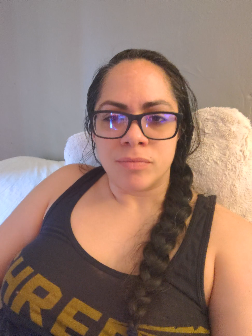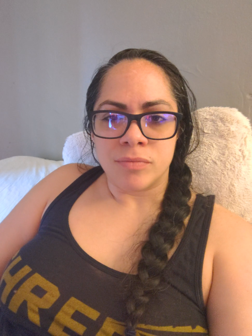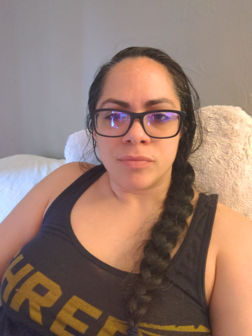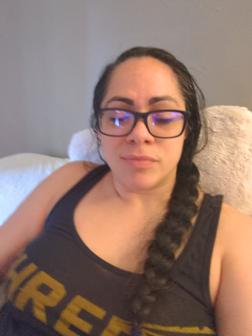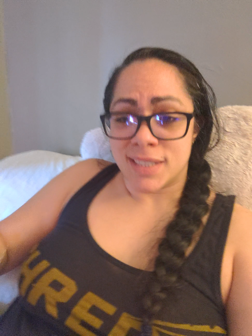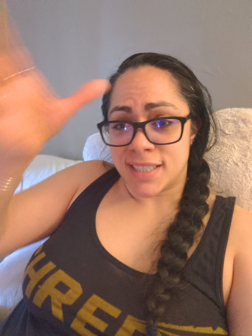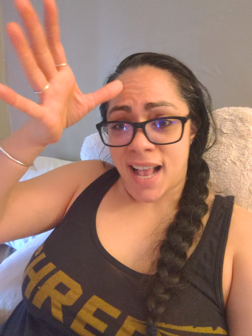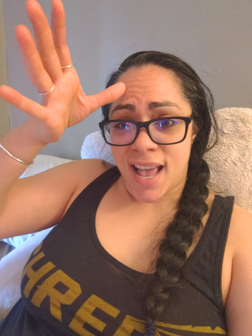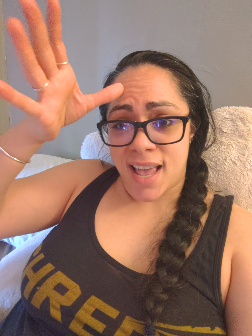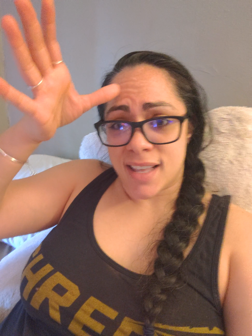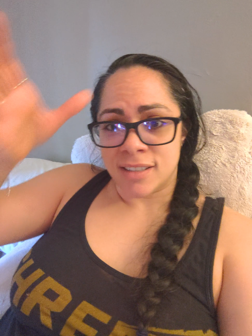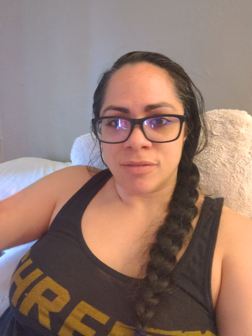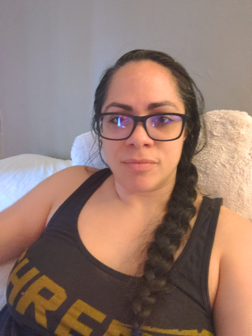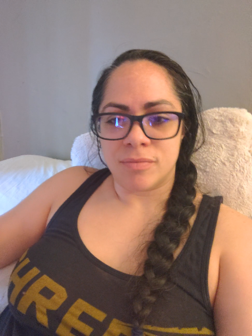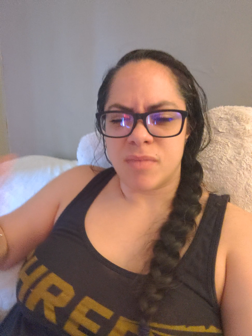dad